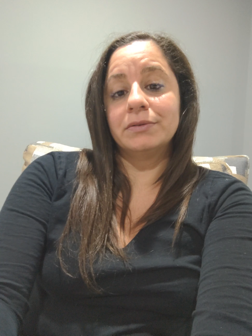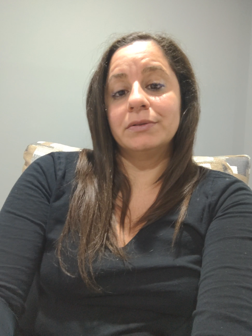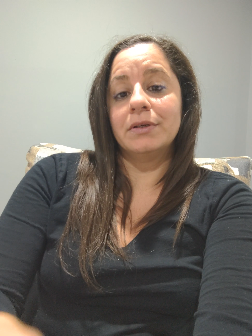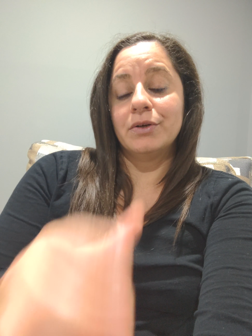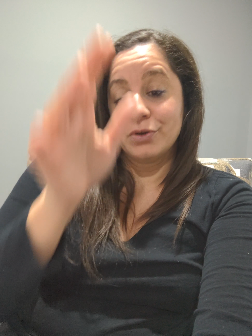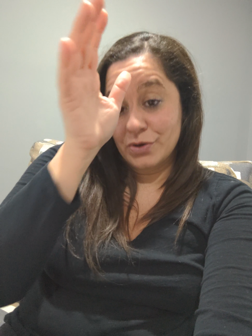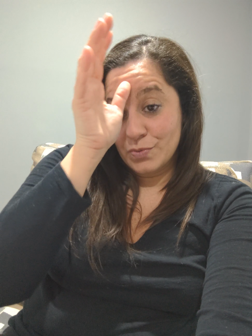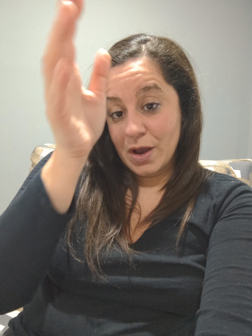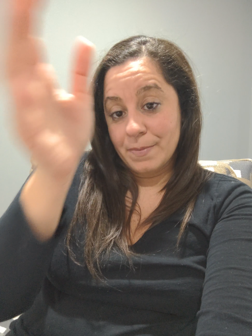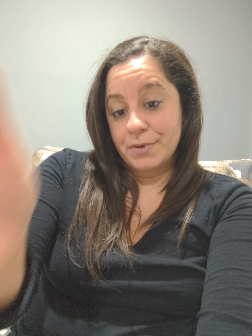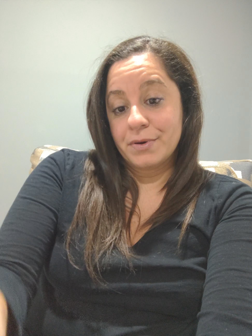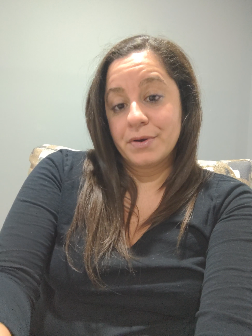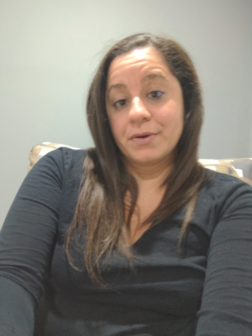grandpa